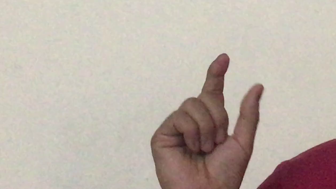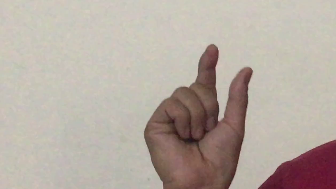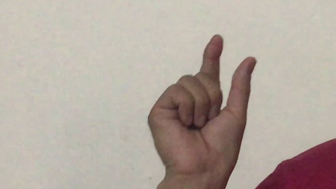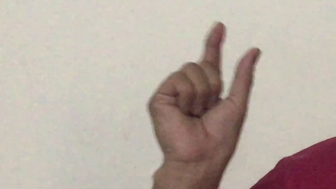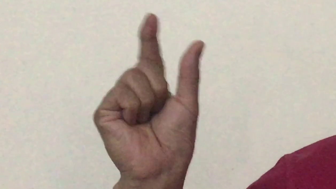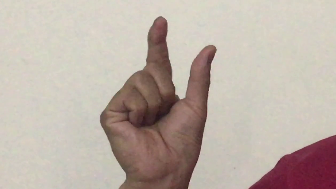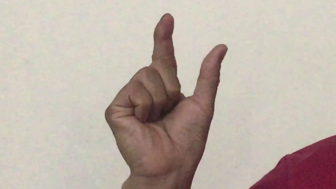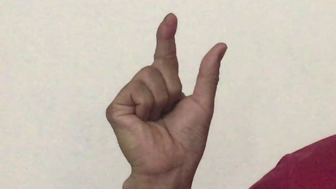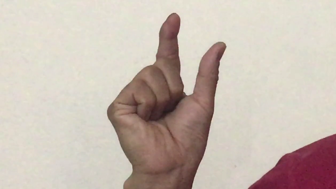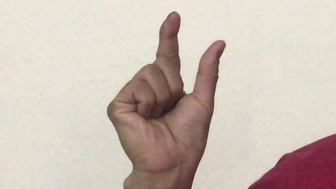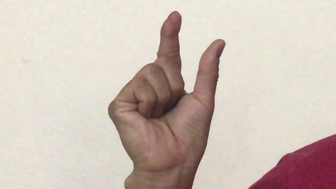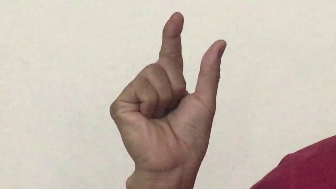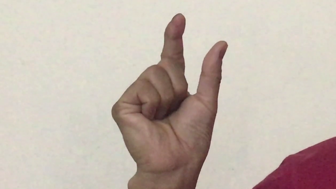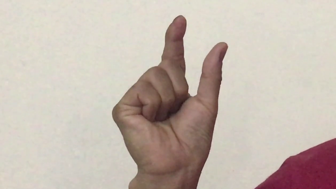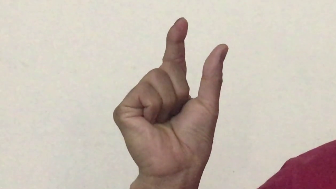ण